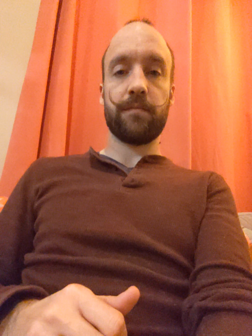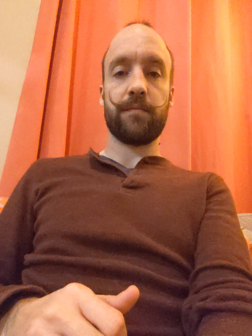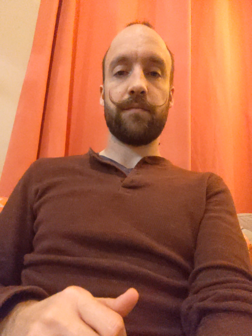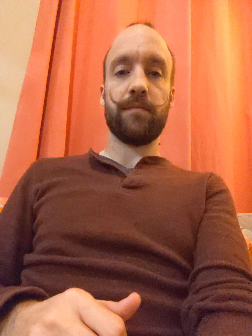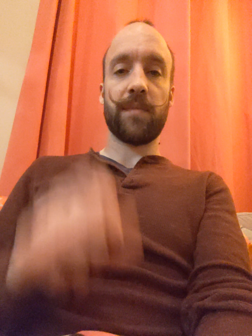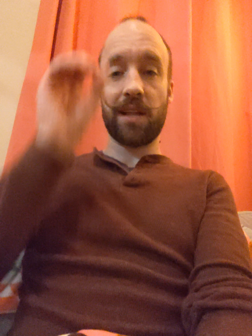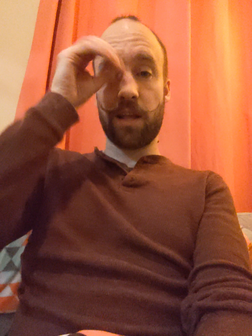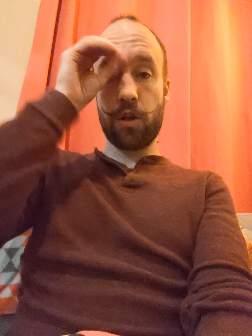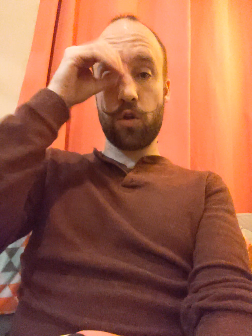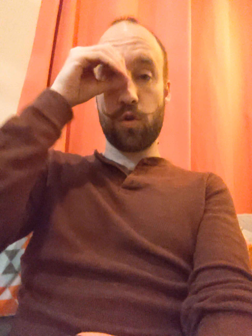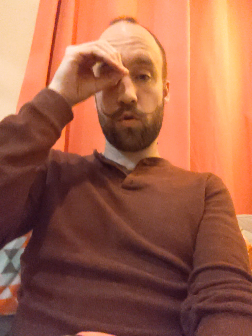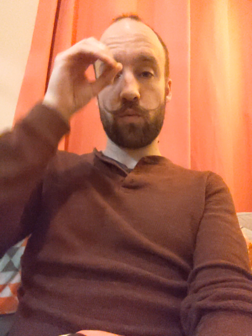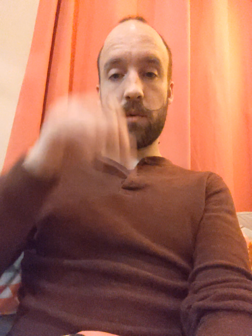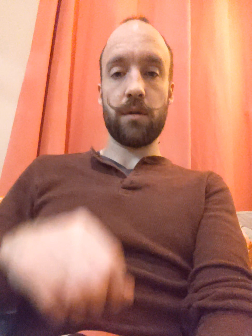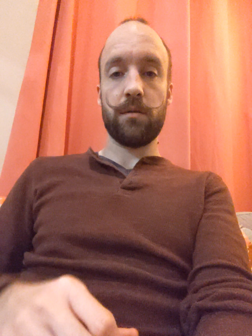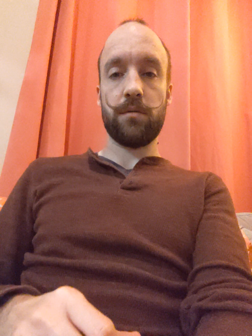owl